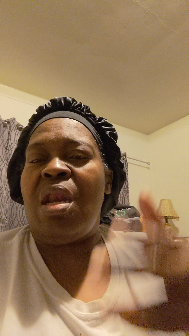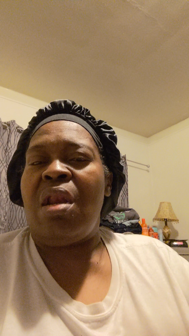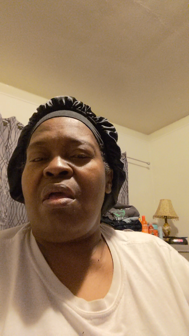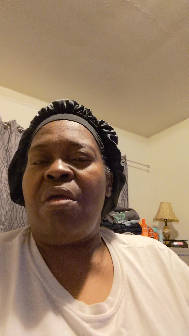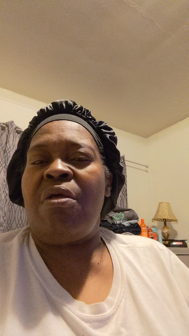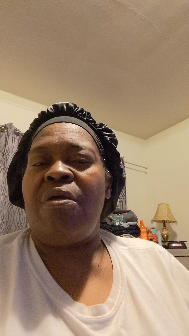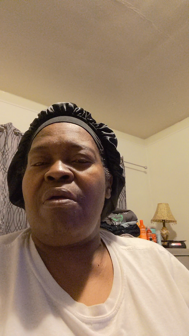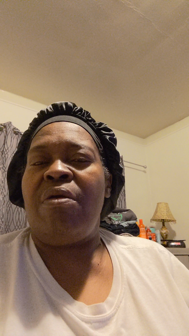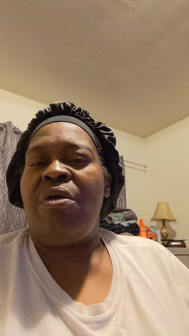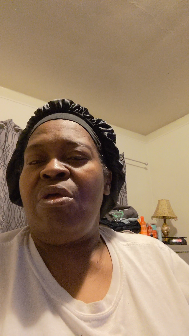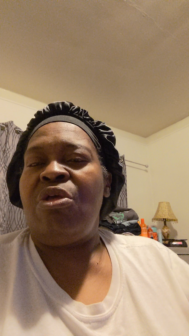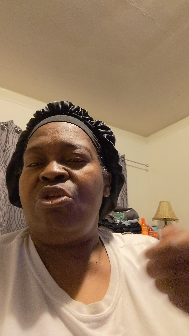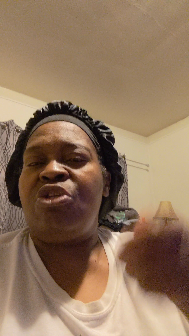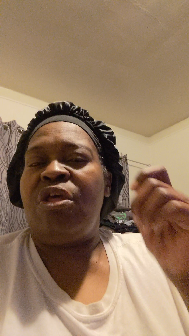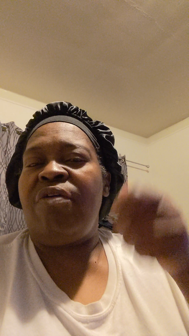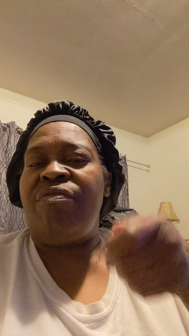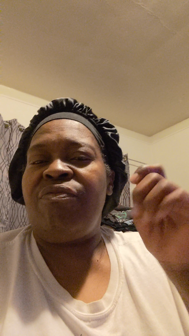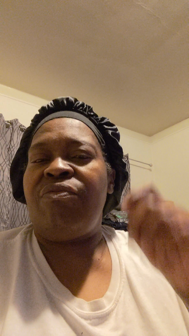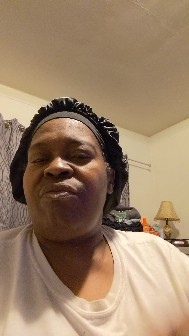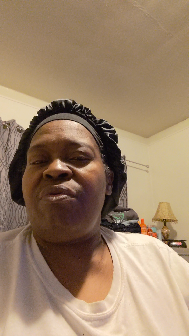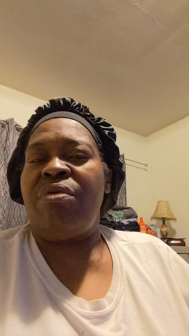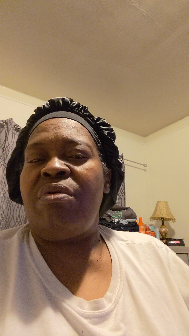shovel